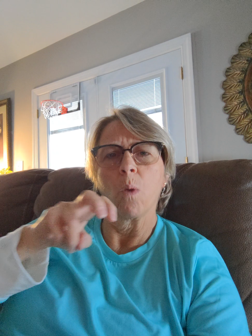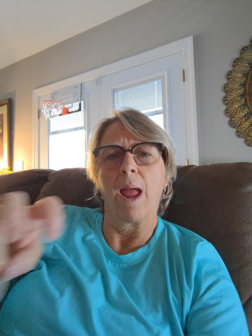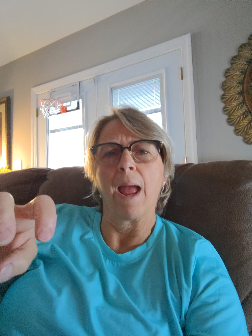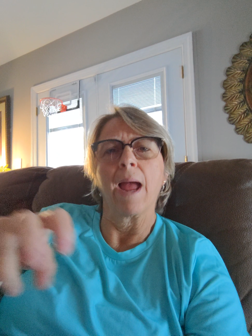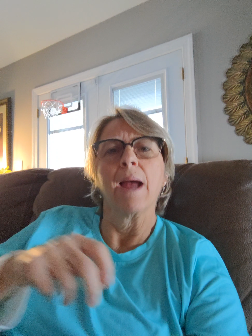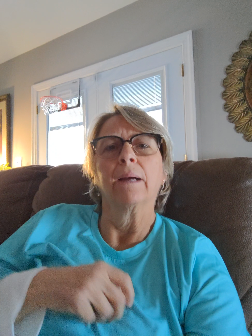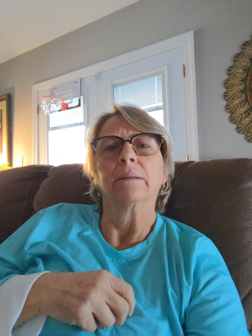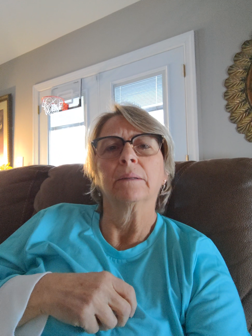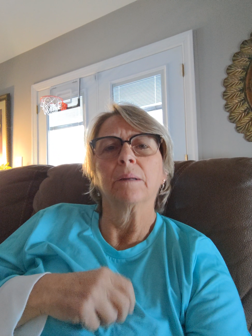ride